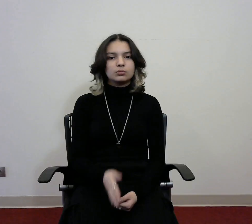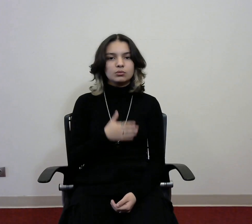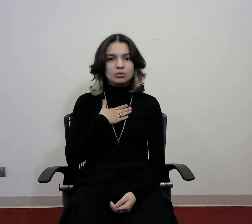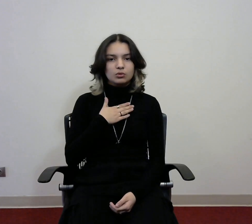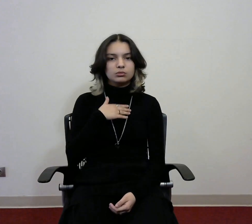mənim